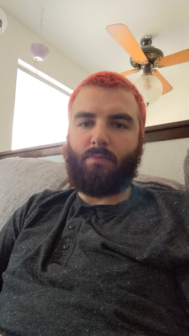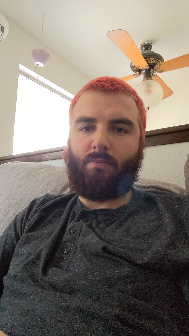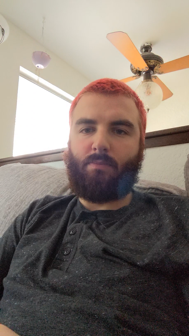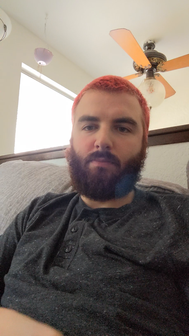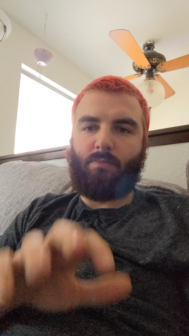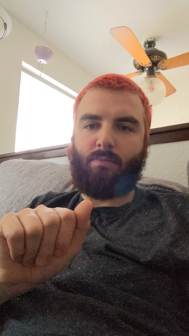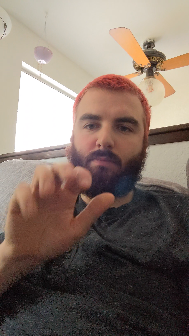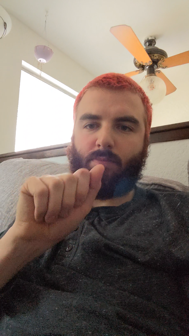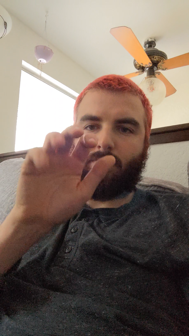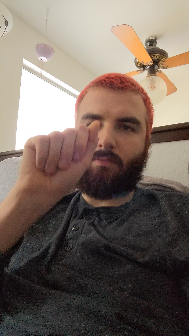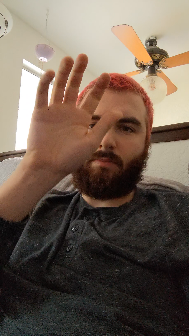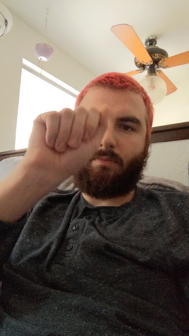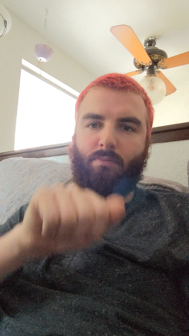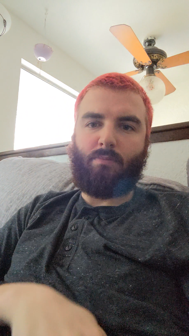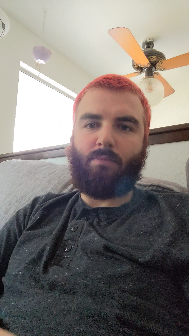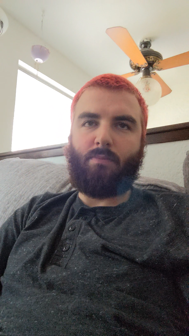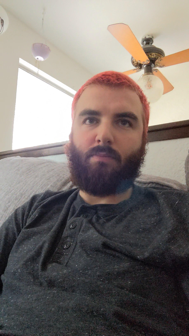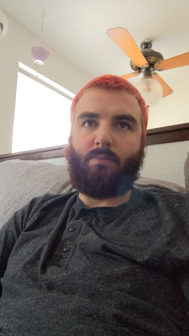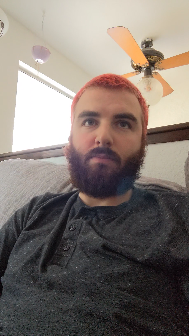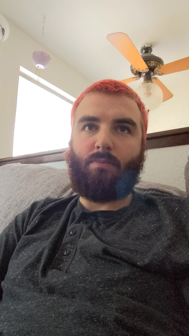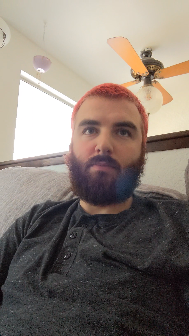ladder